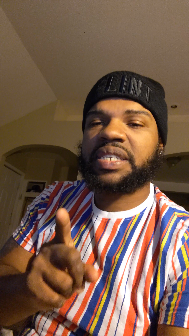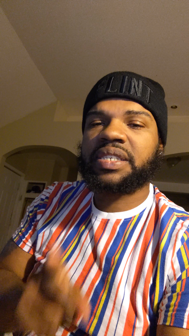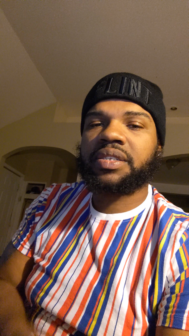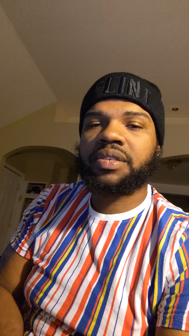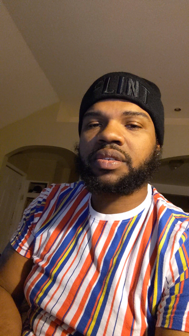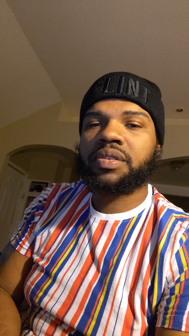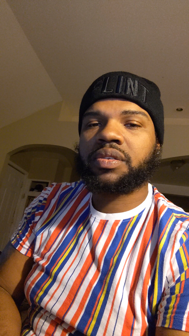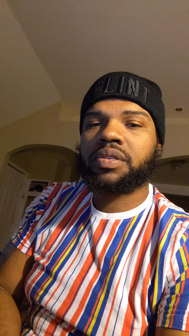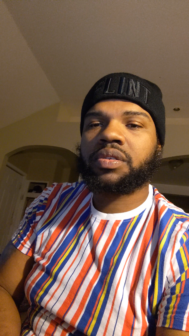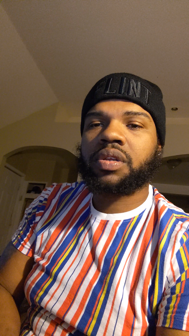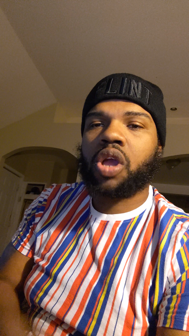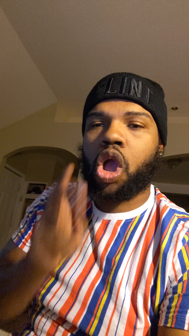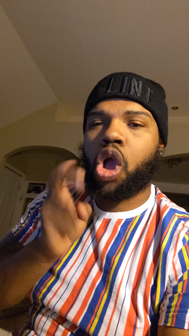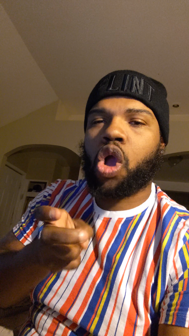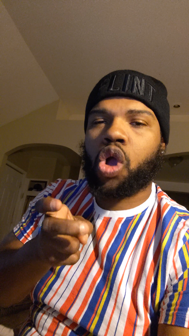hard